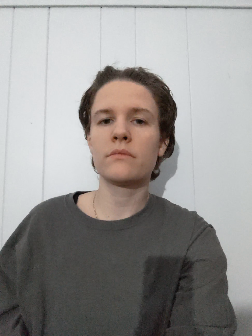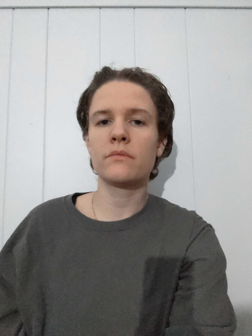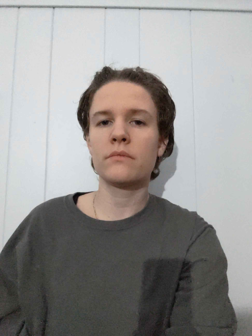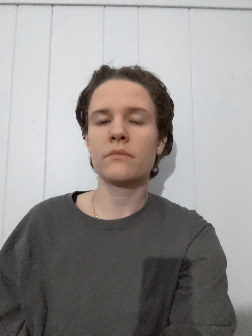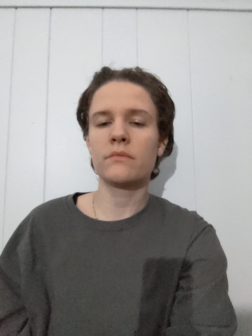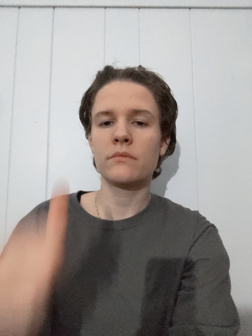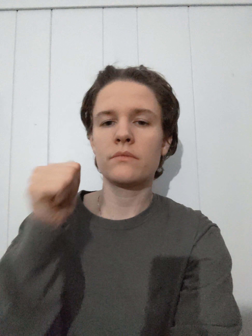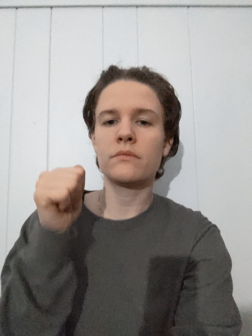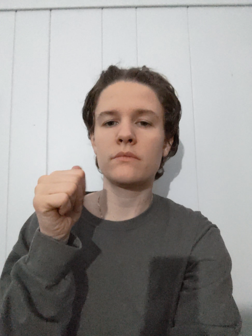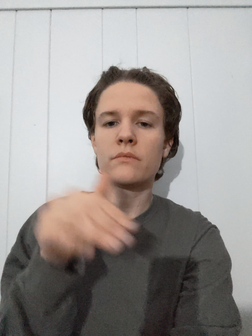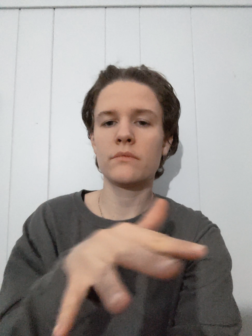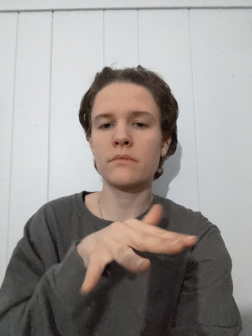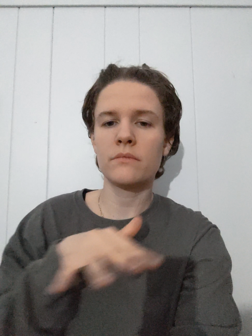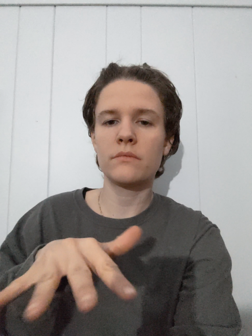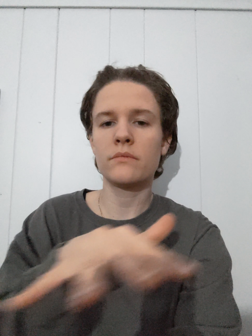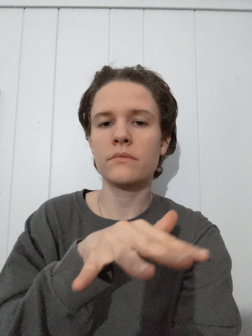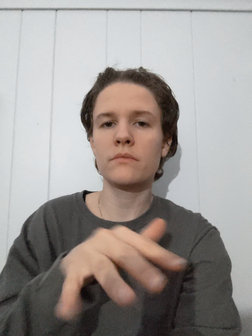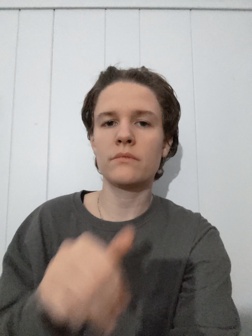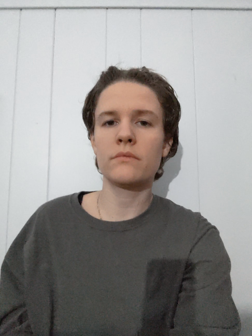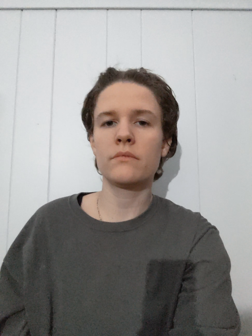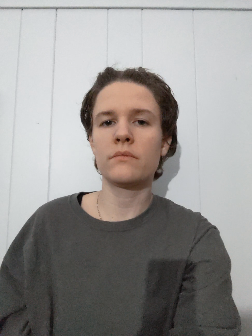backyard